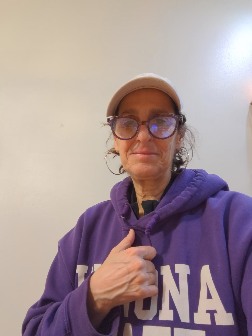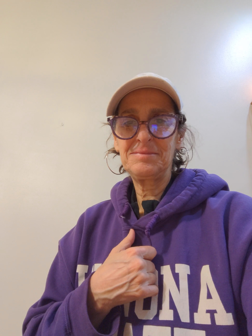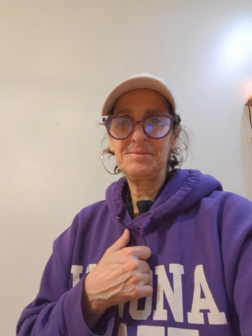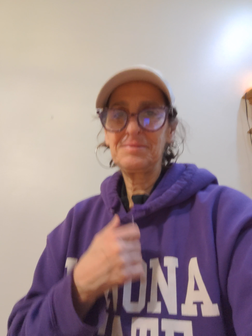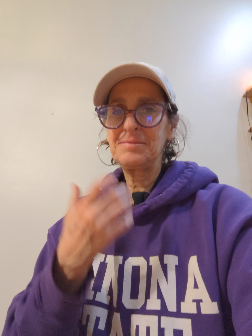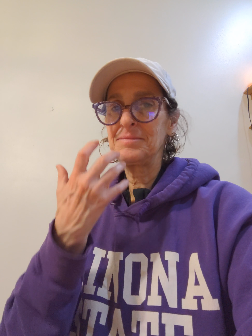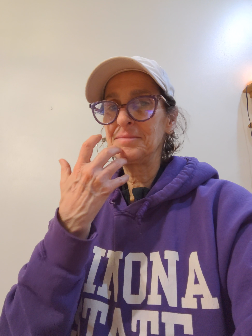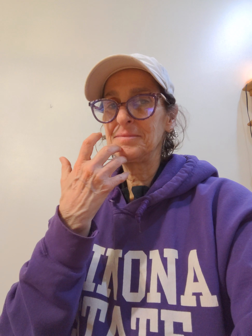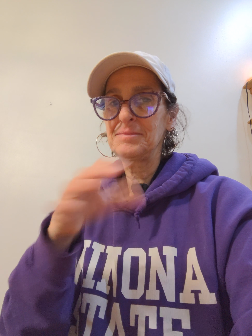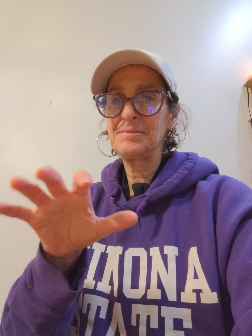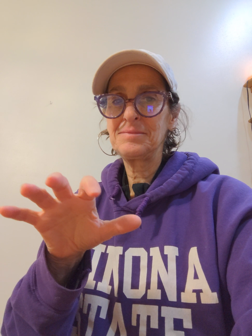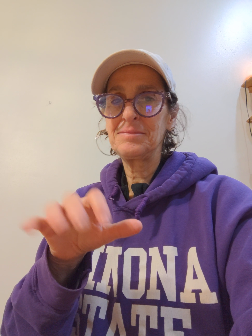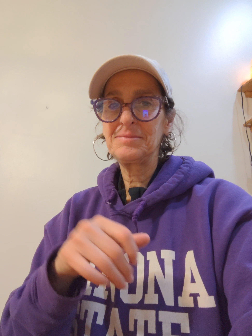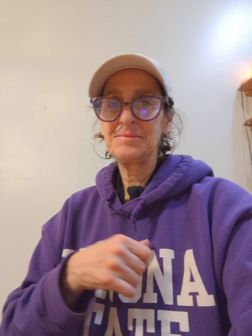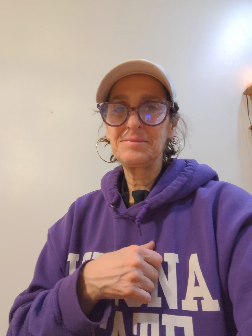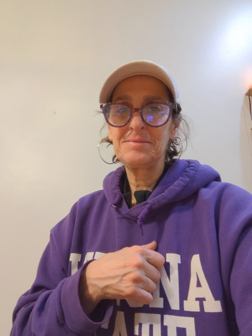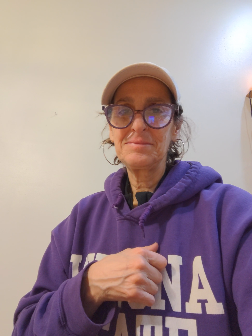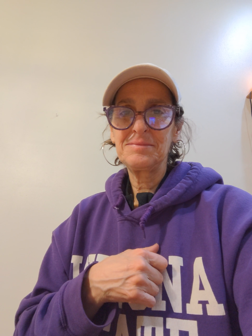hot